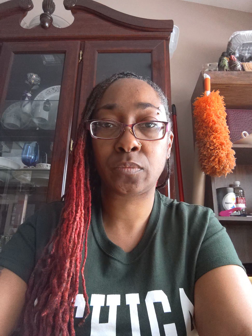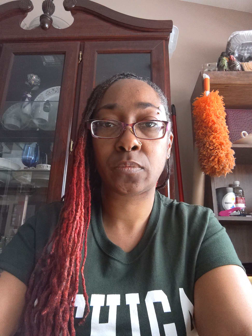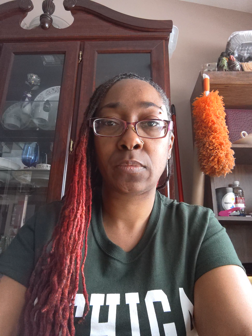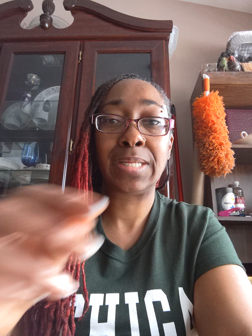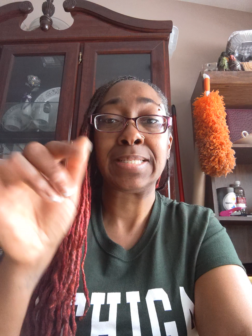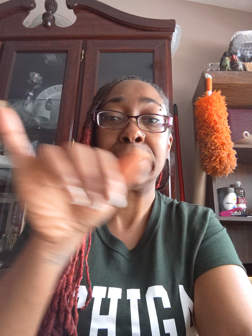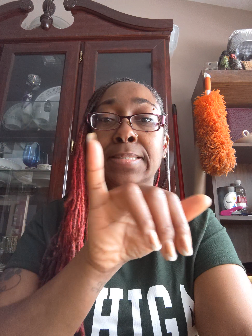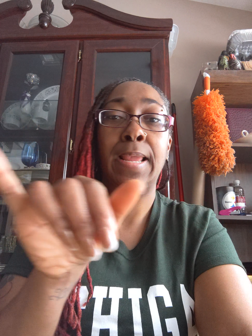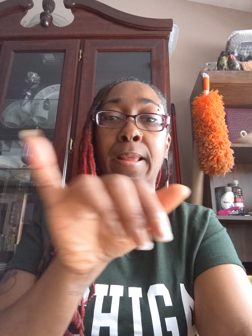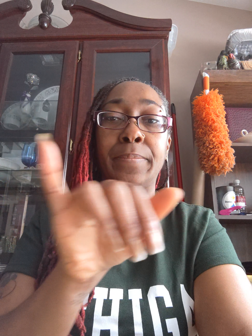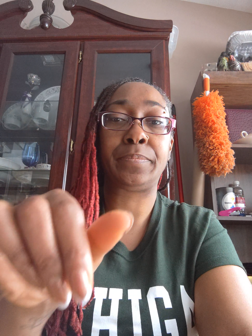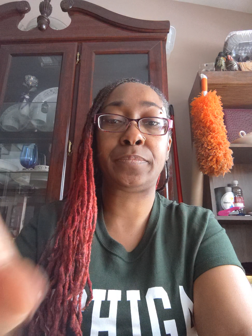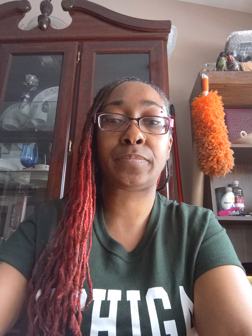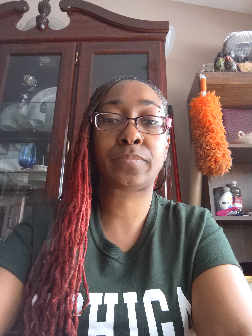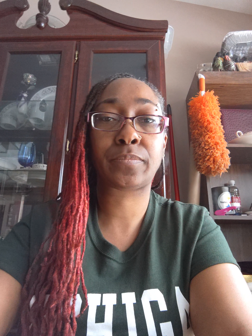same